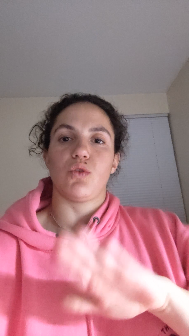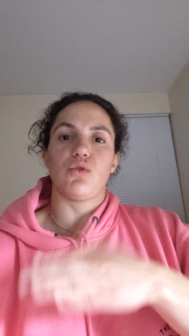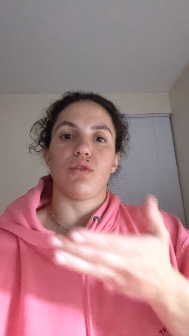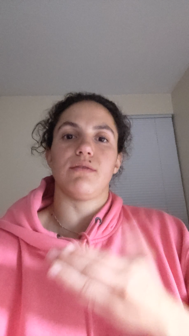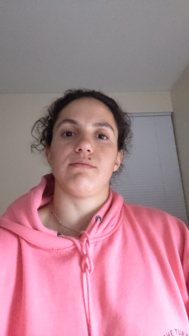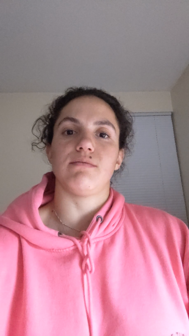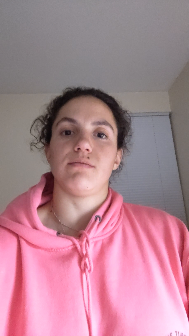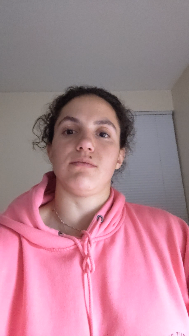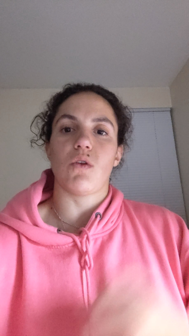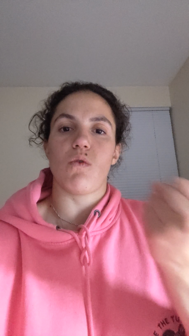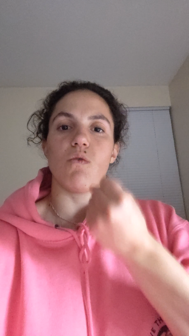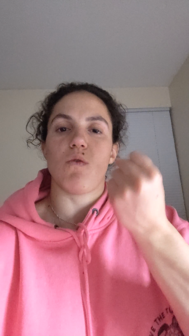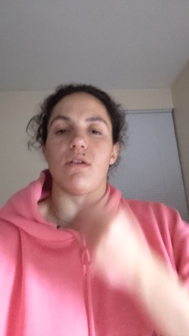hold